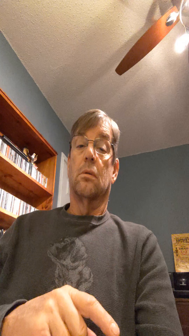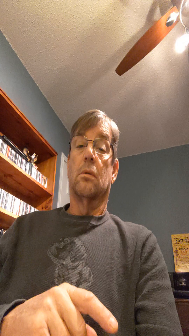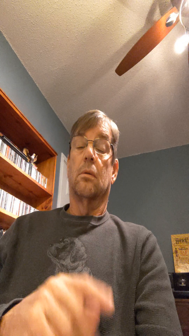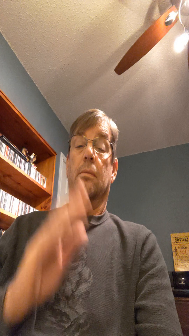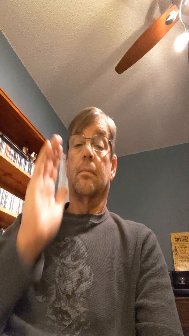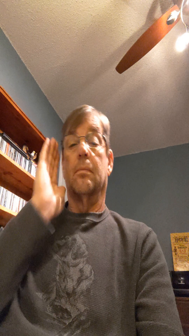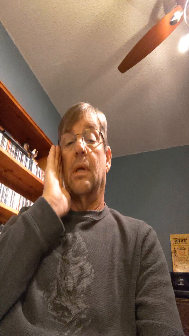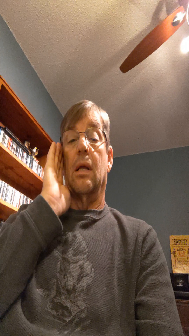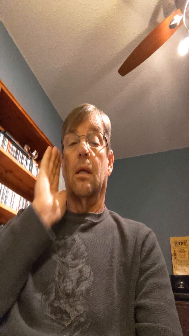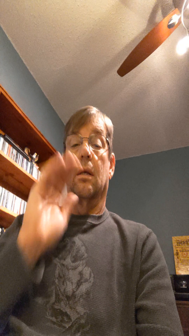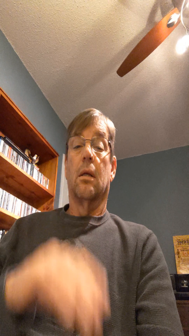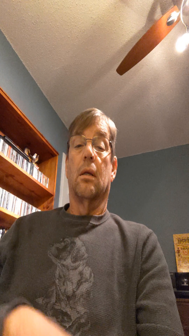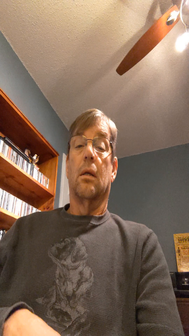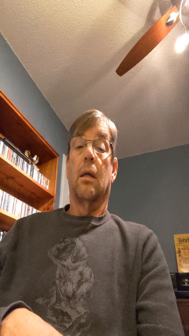bed